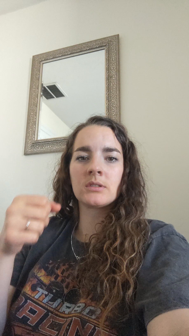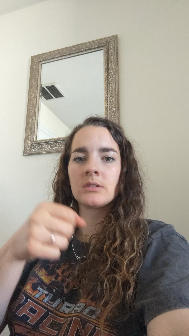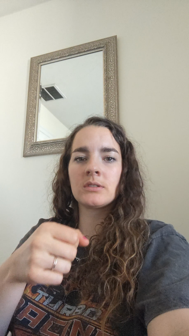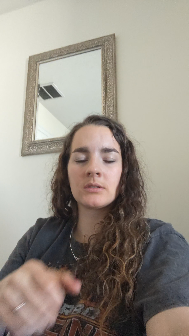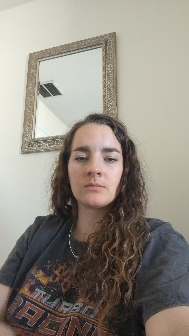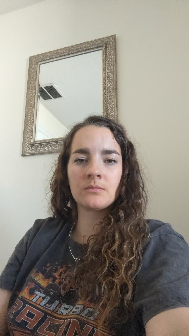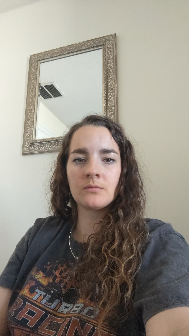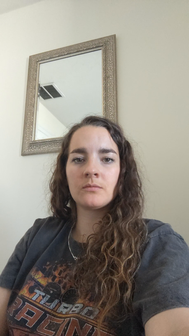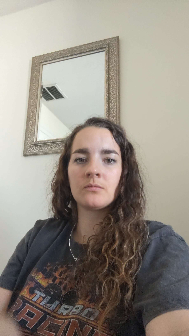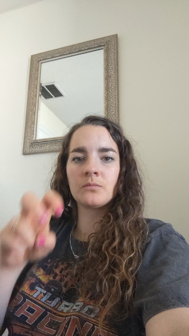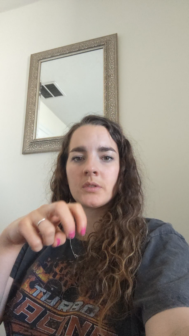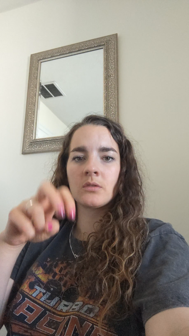potato